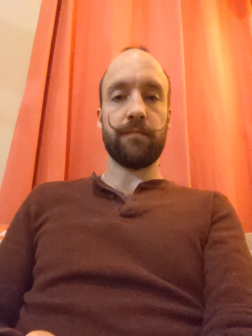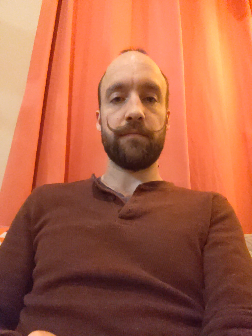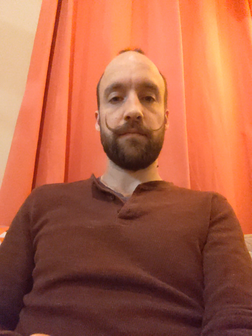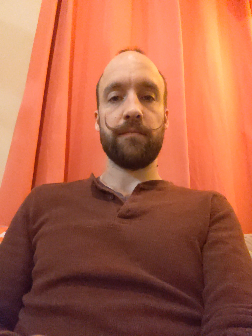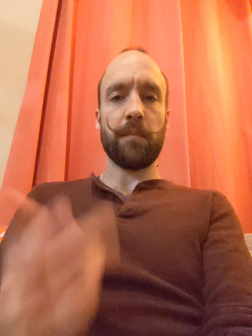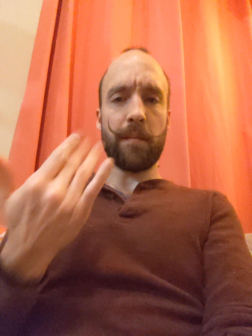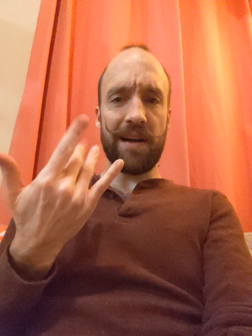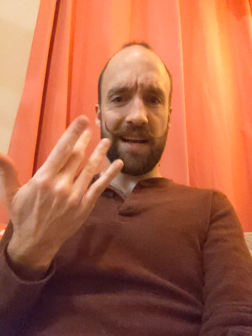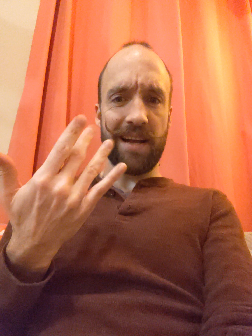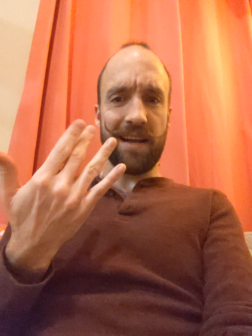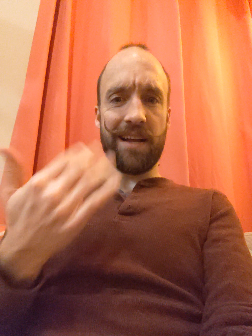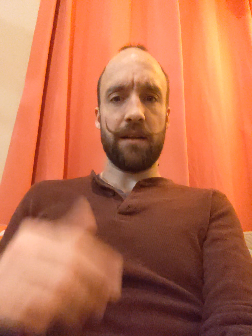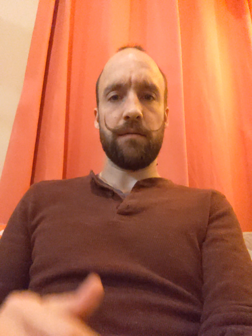wait